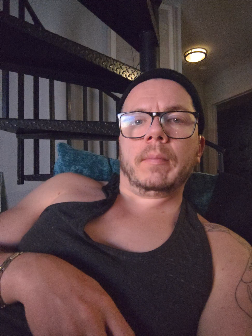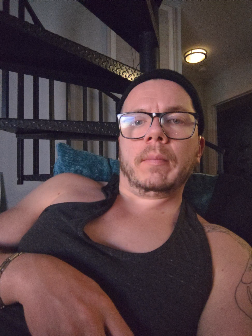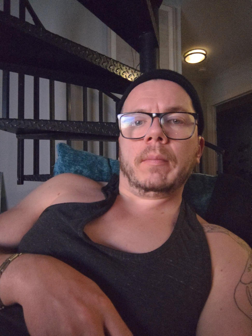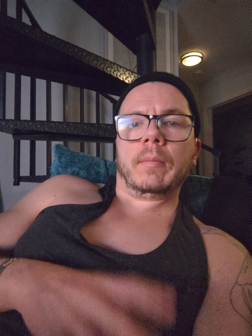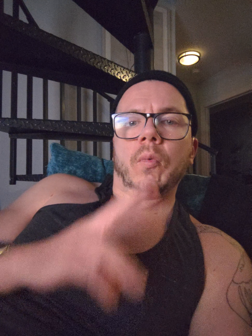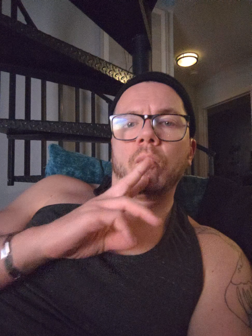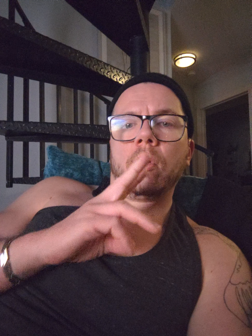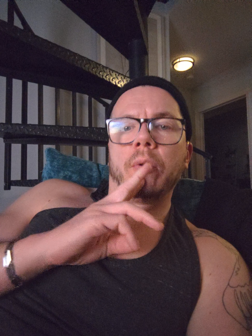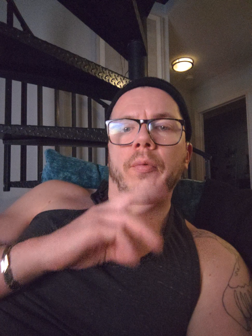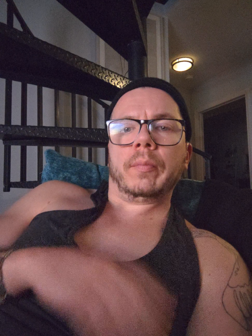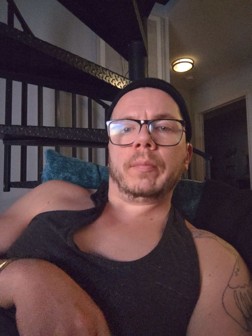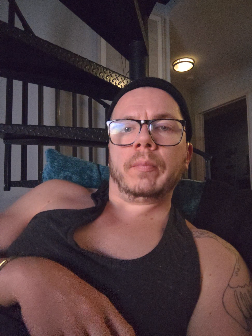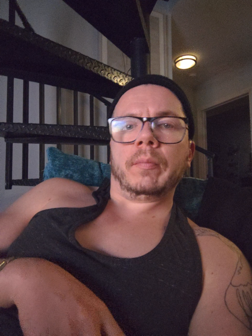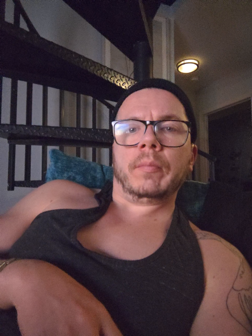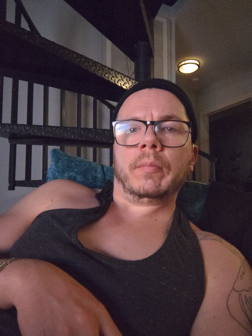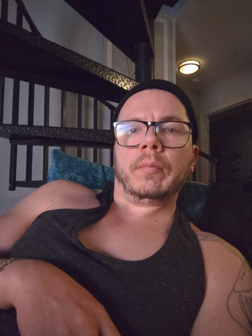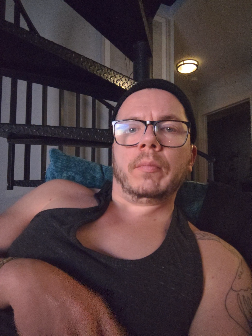water